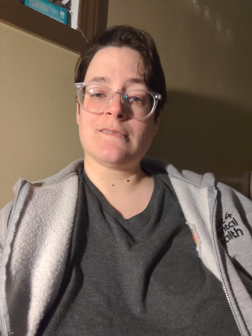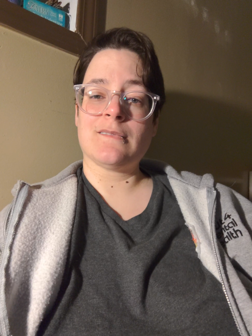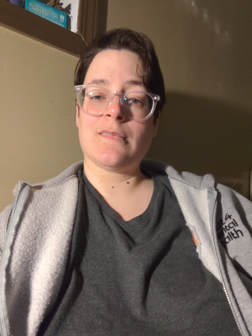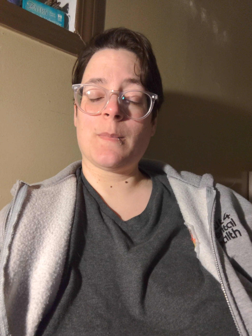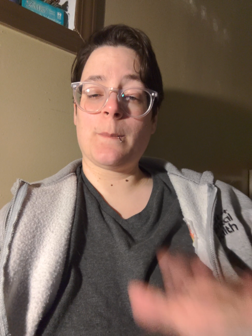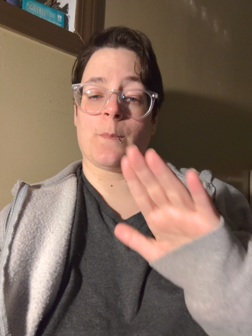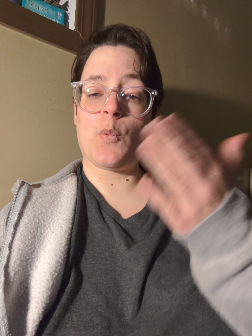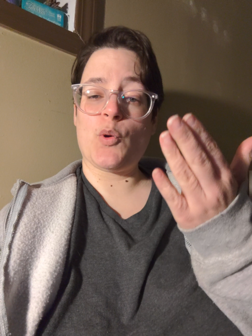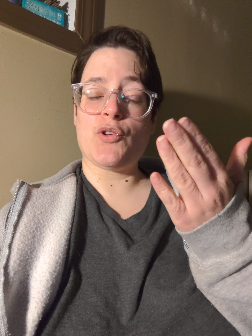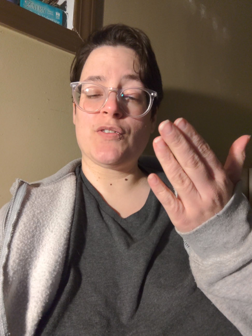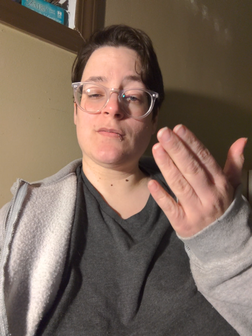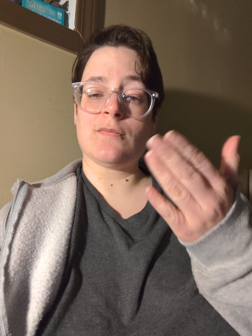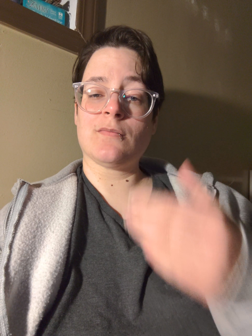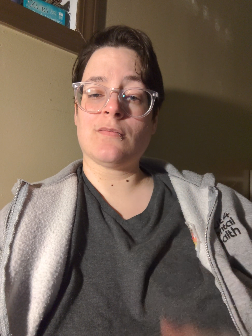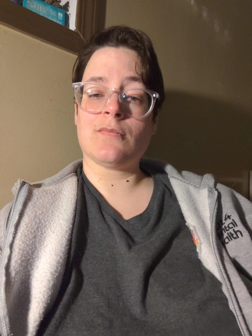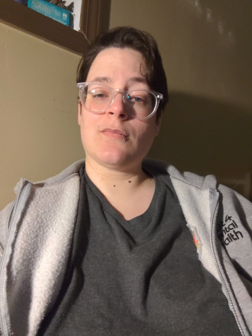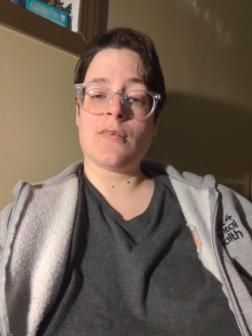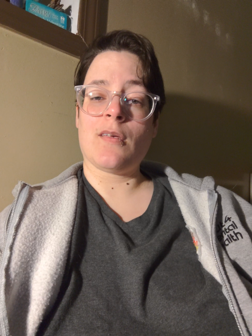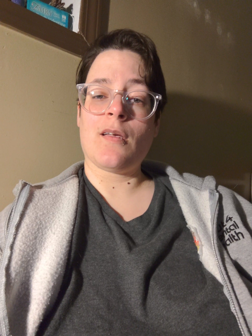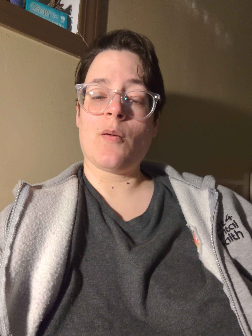book